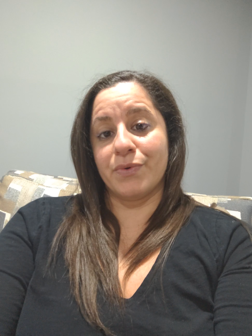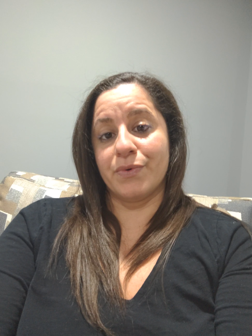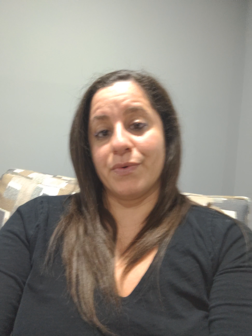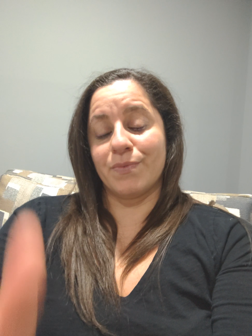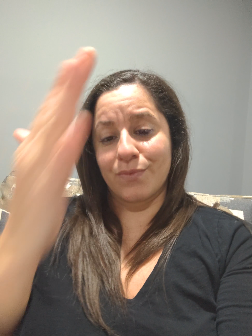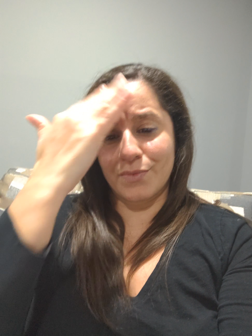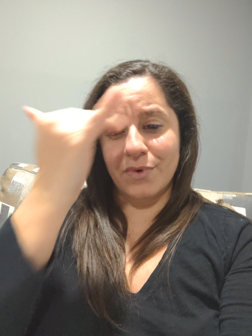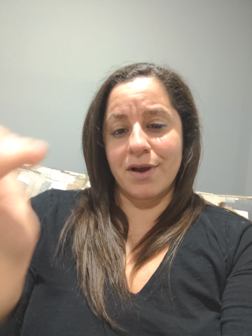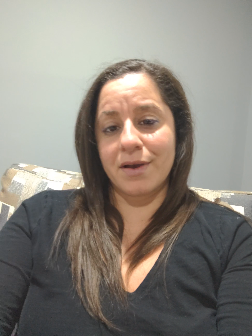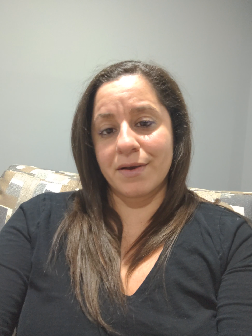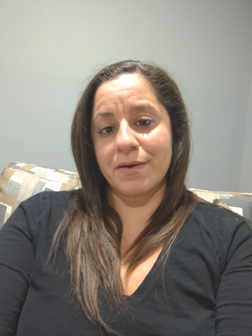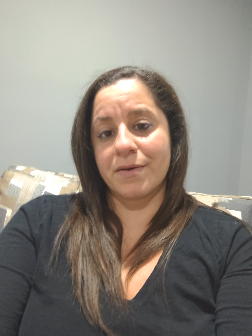why